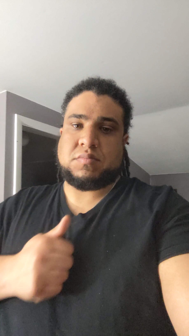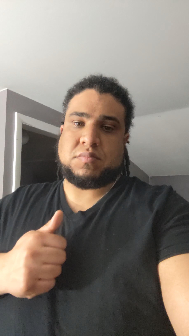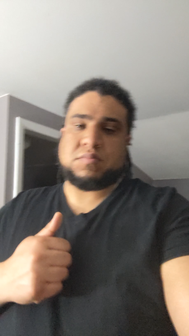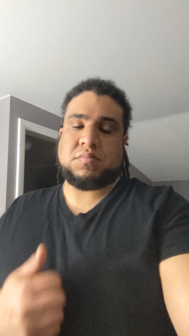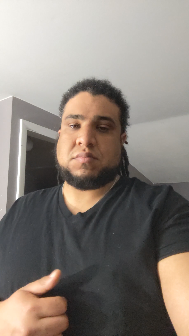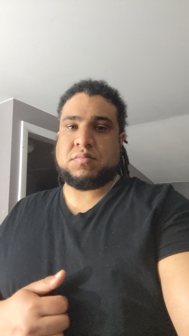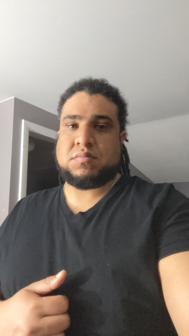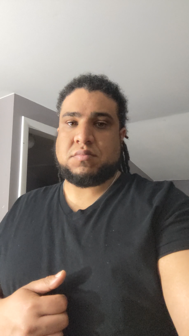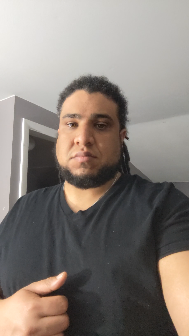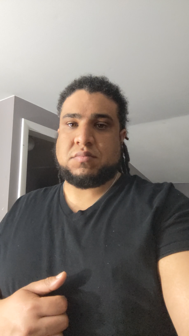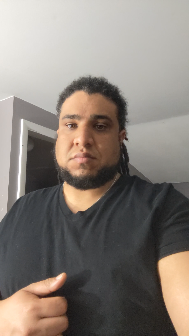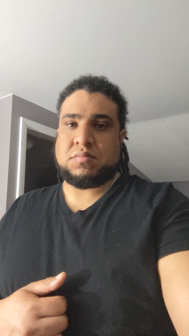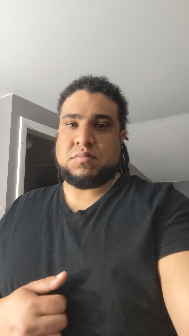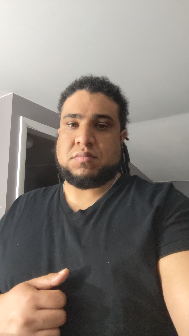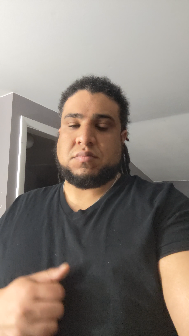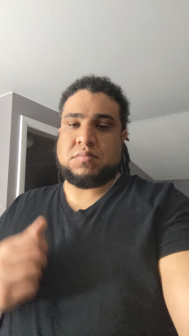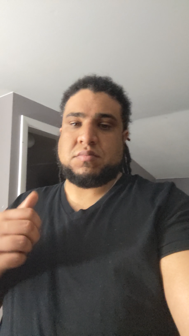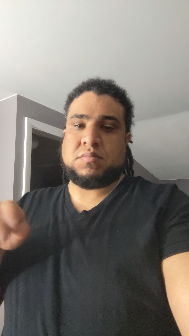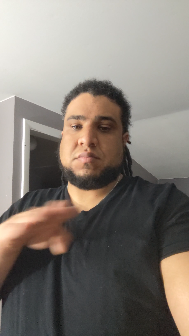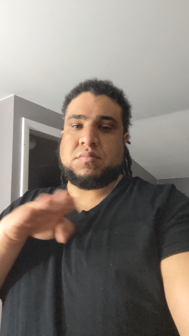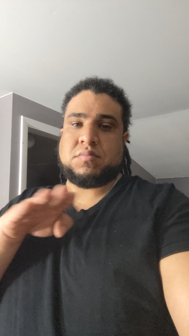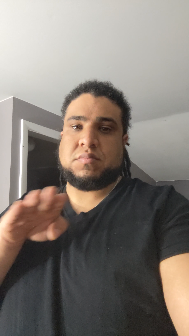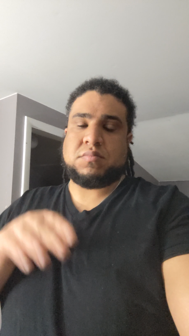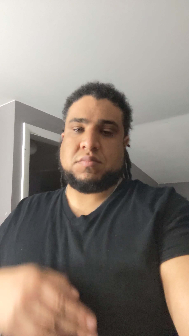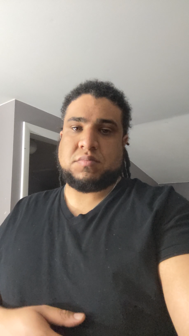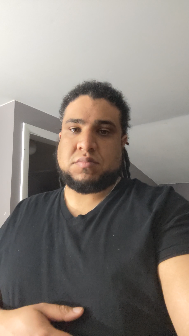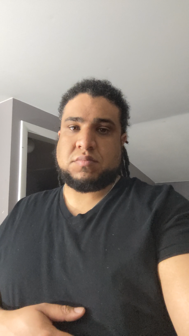boots